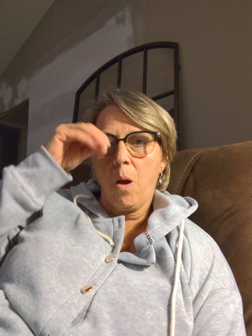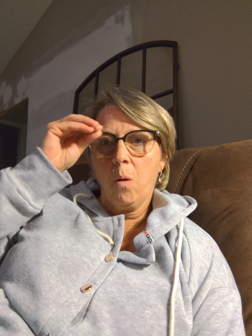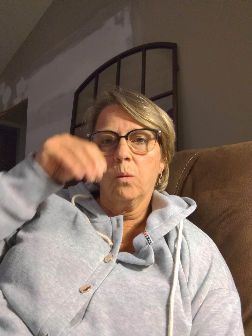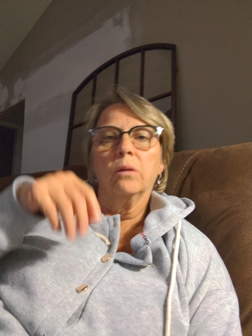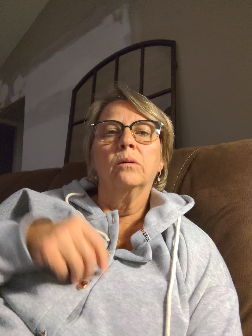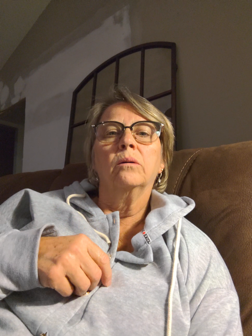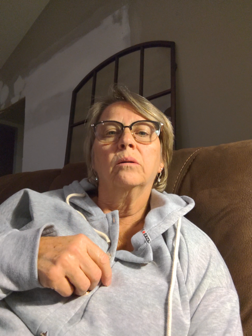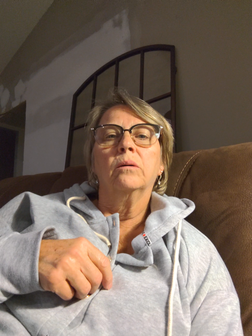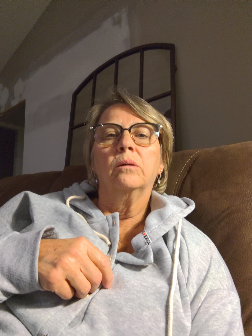owl